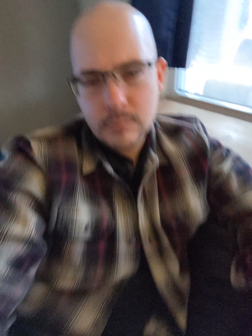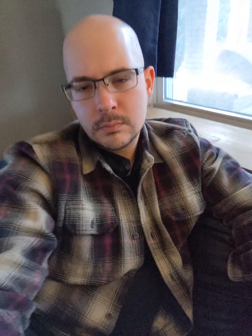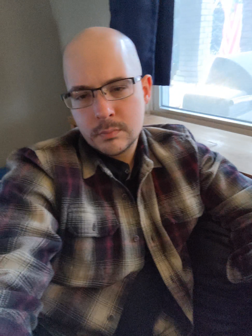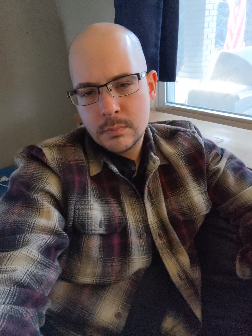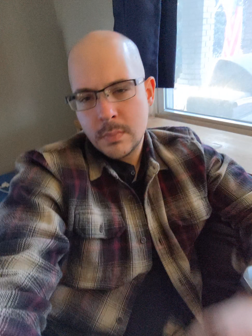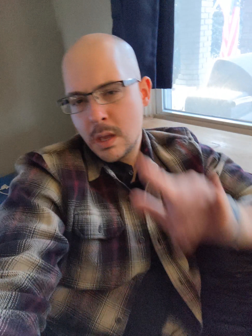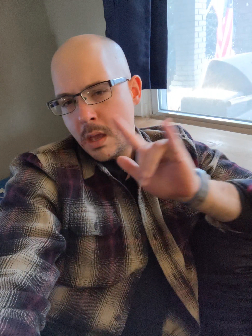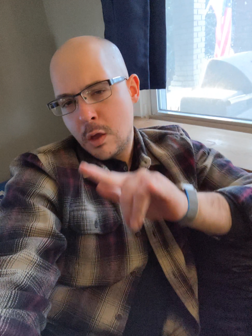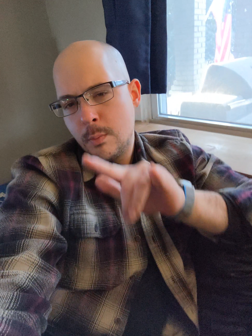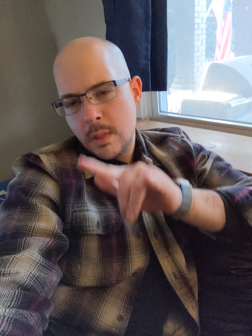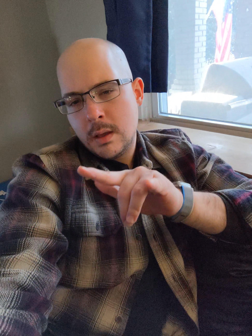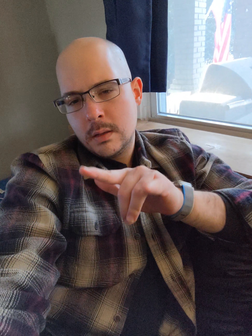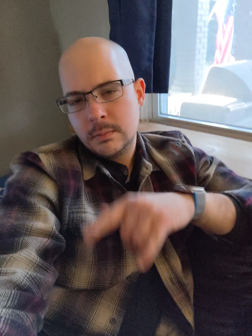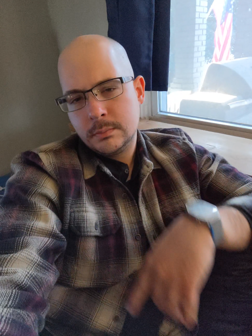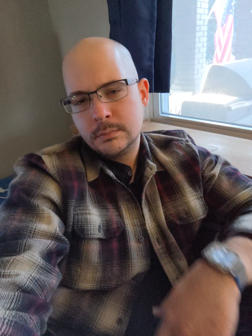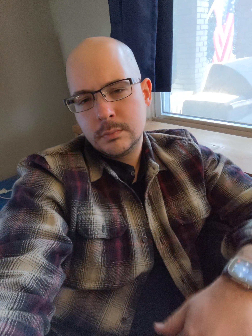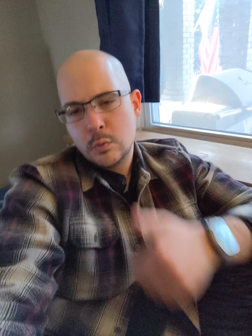airplane